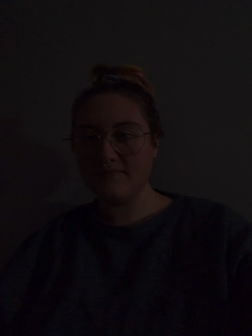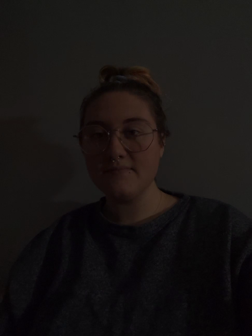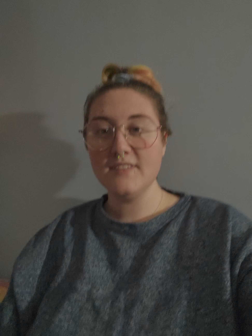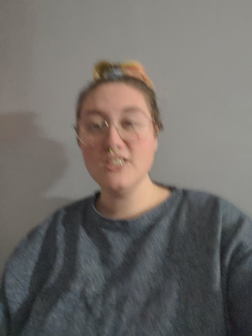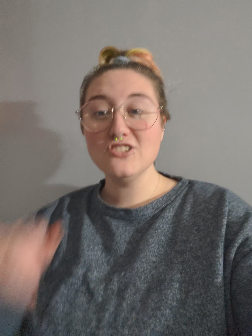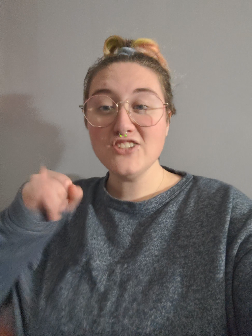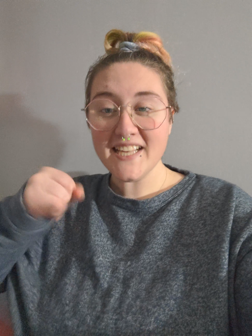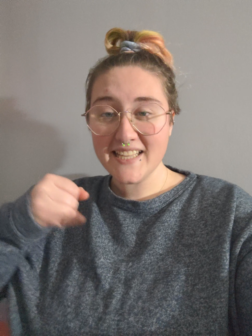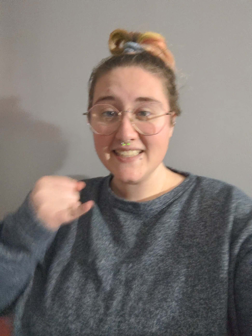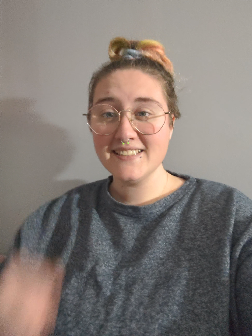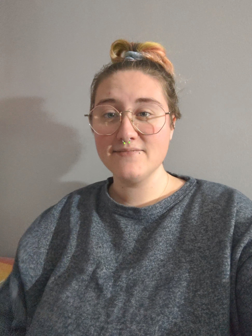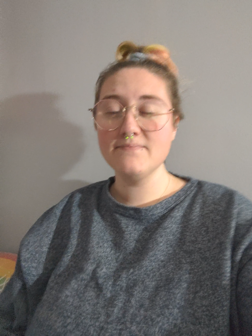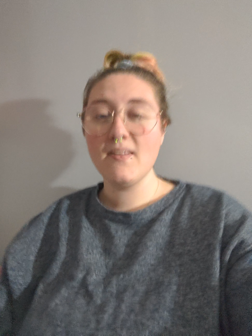jeans